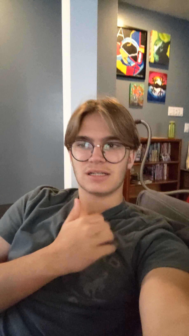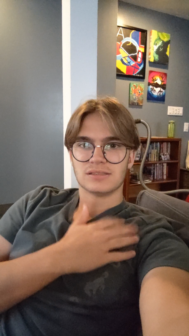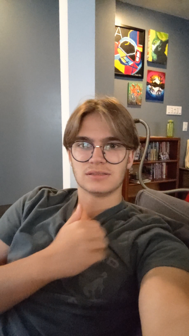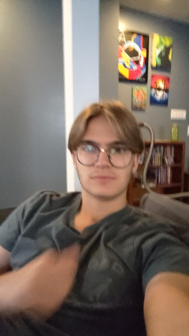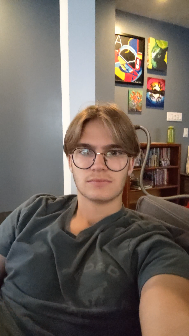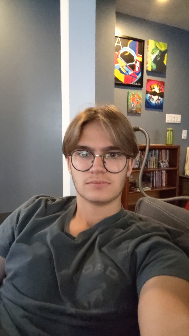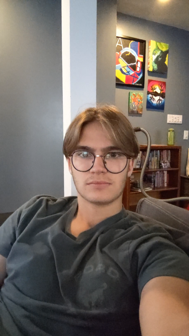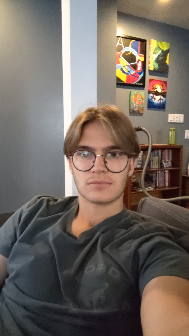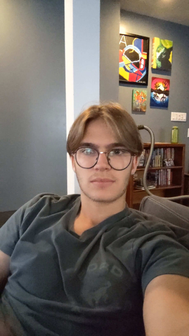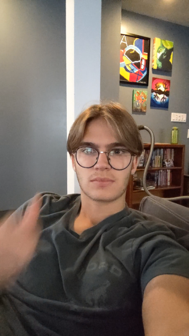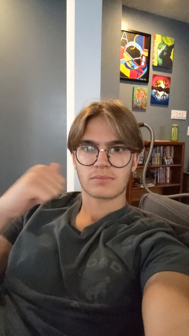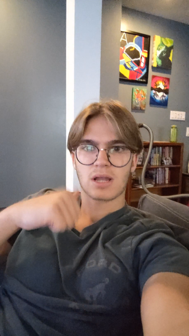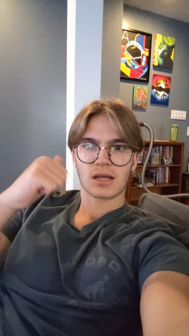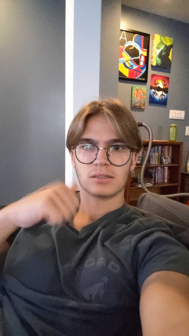rock